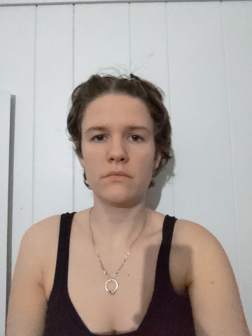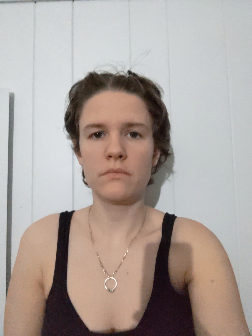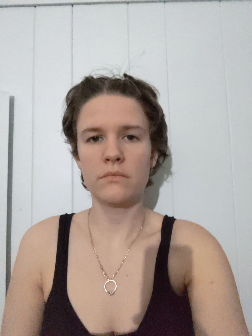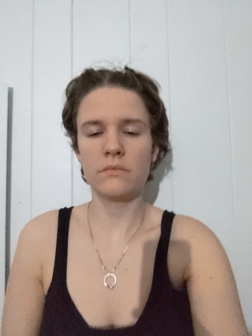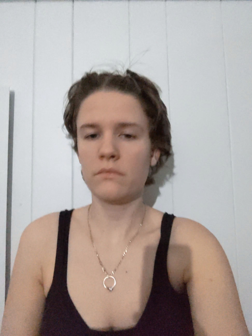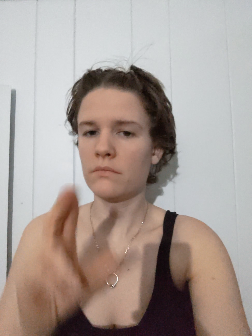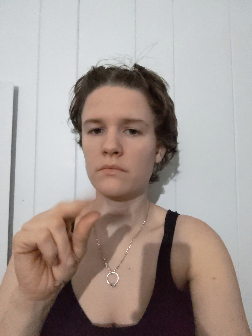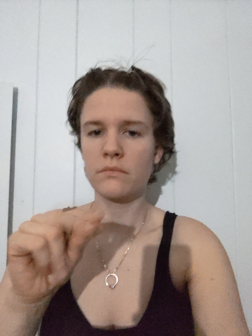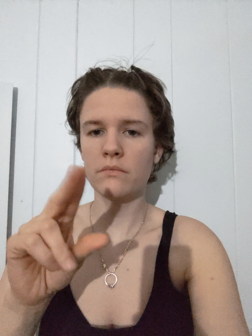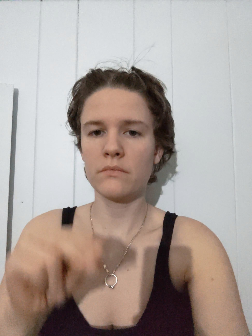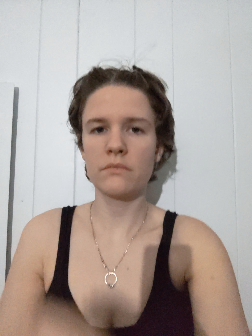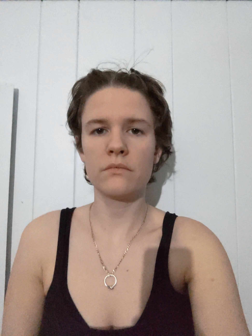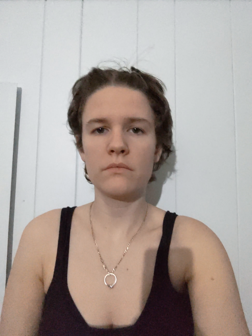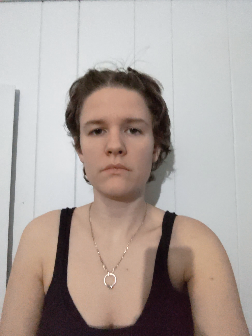no